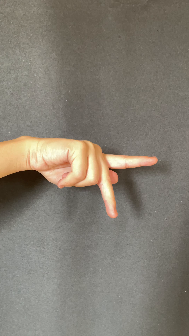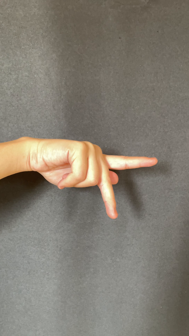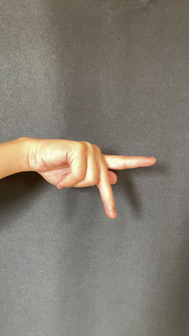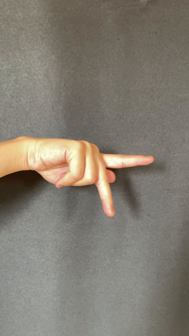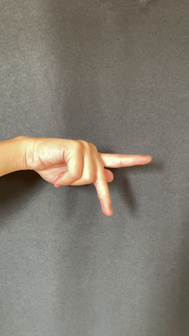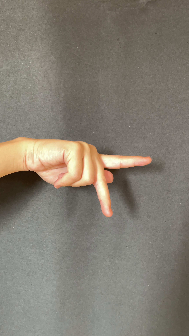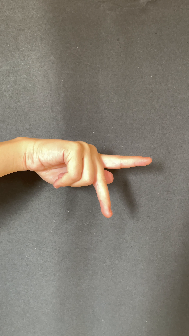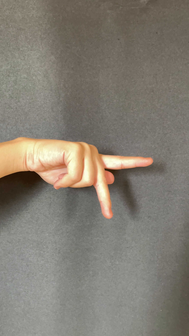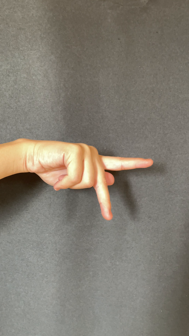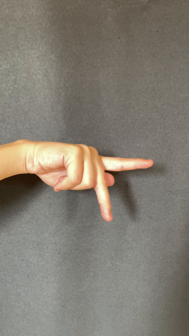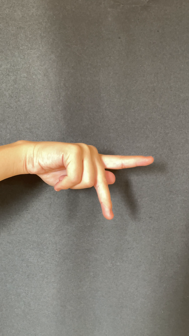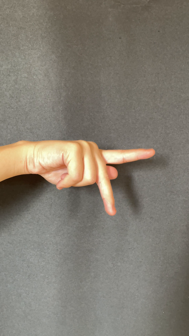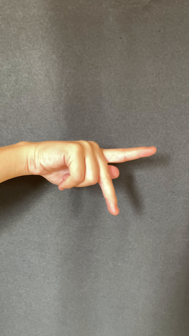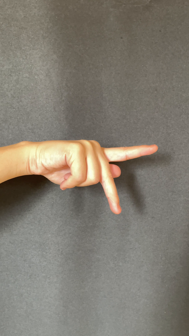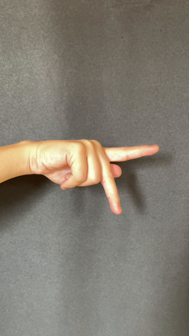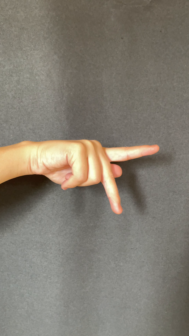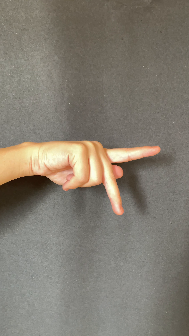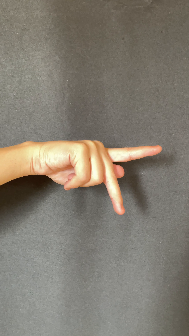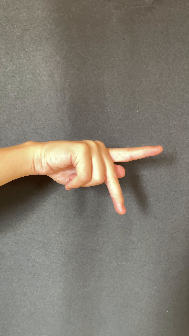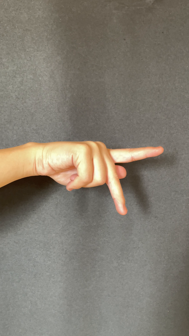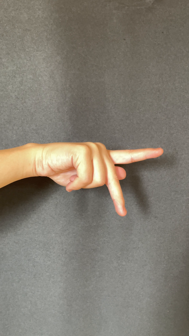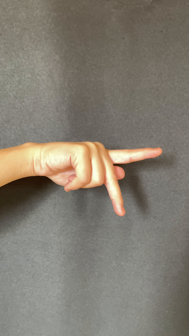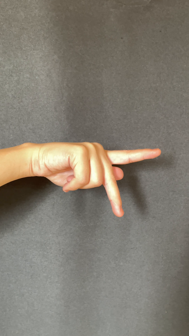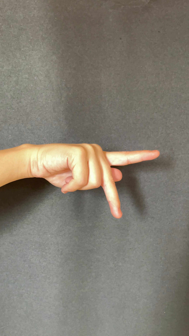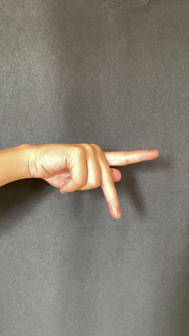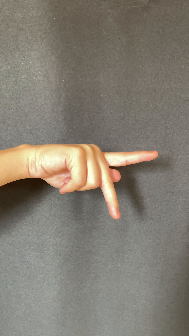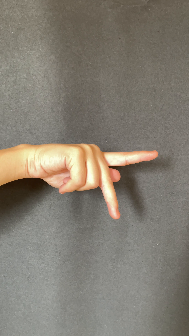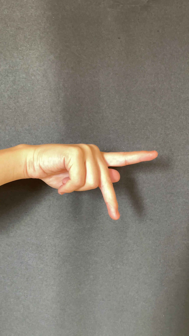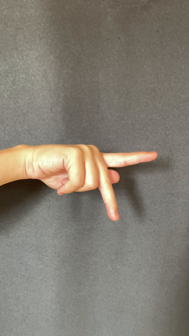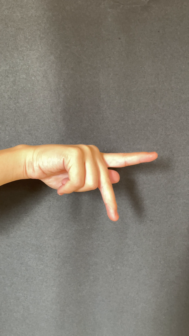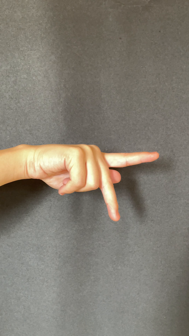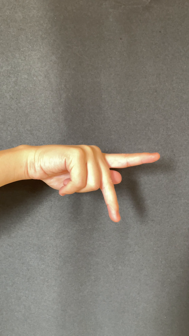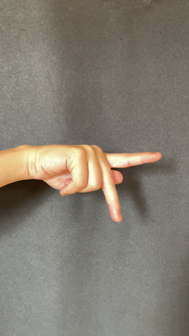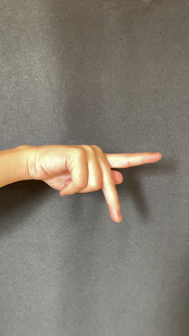ष